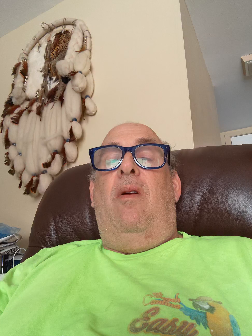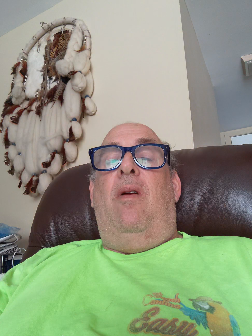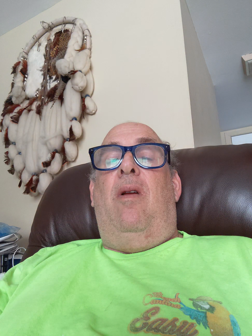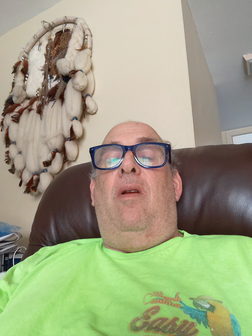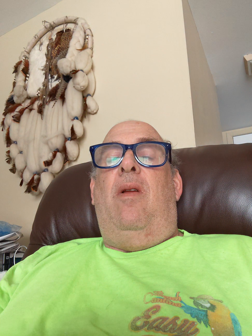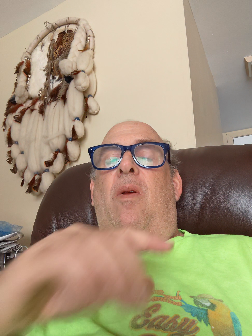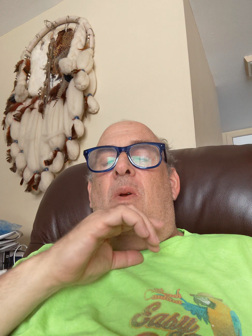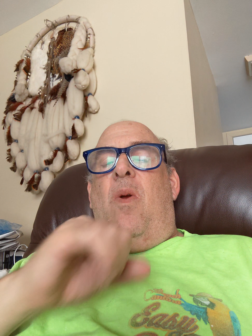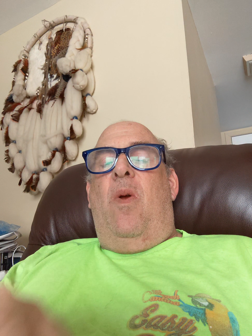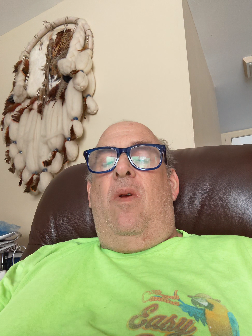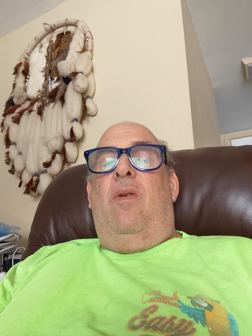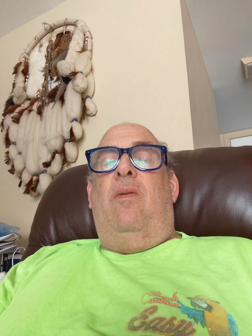old